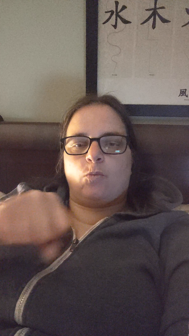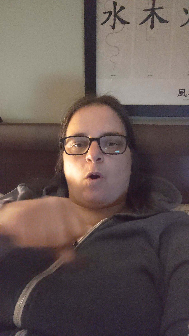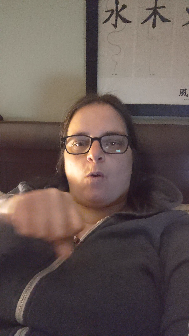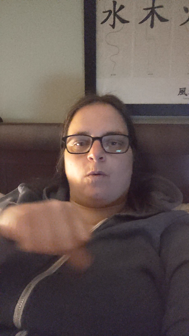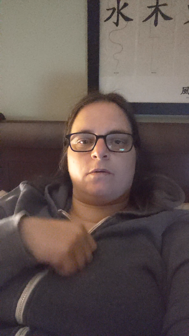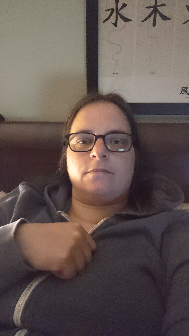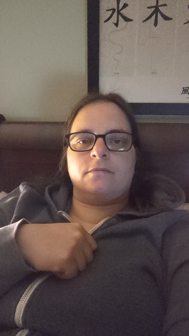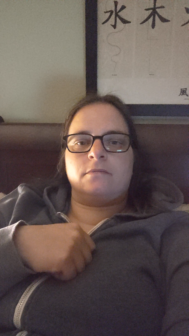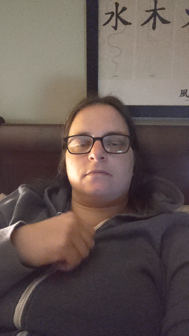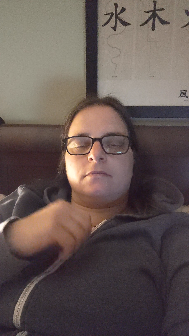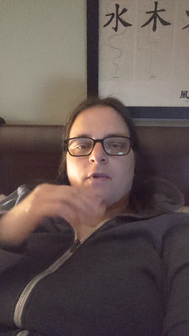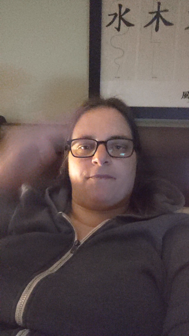big